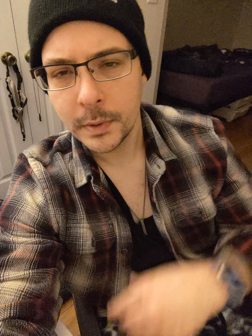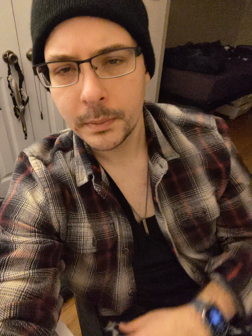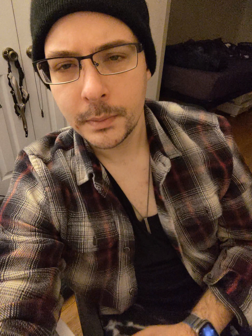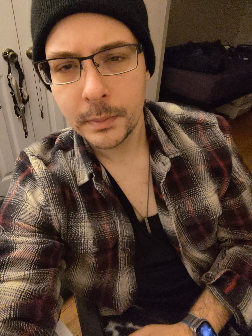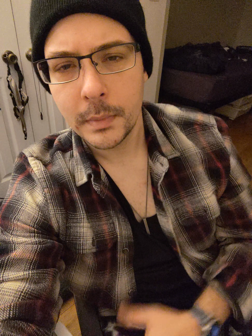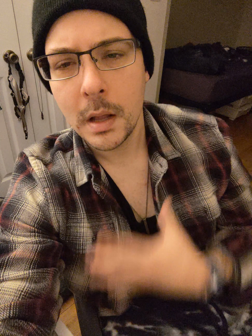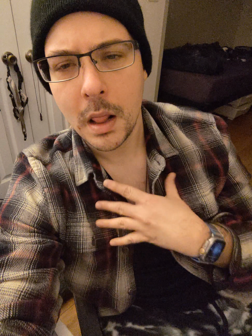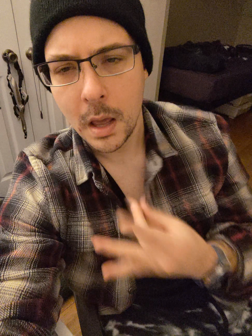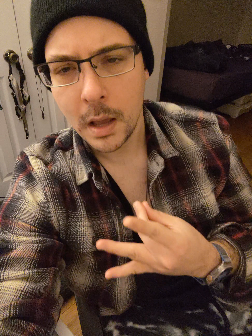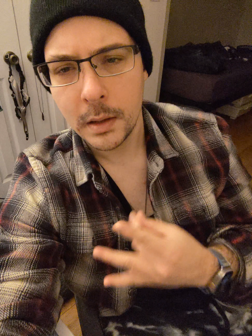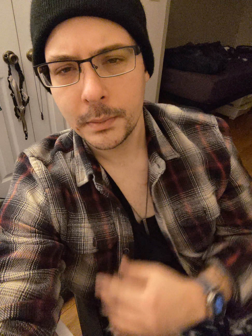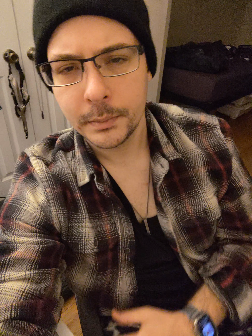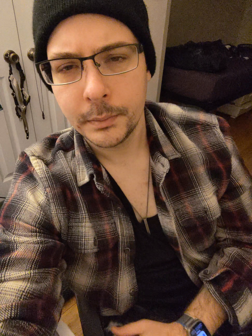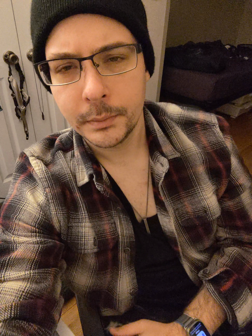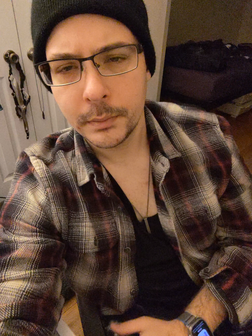like